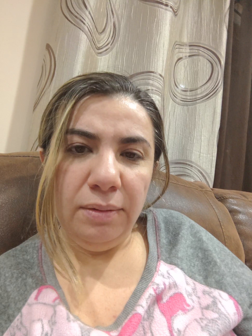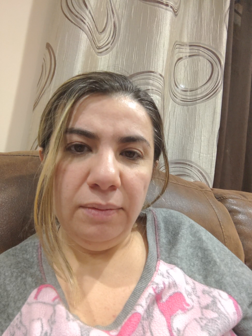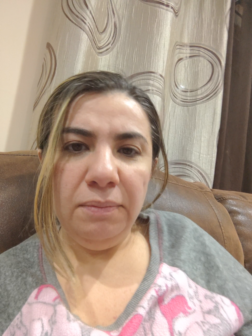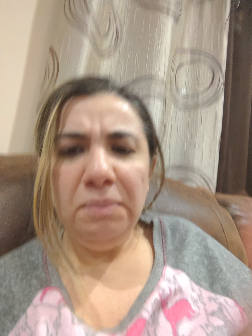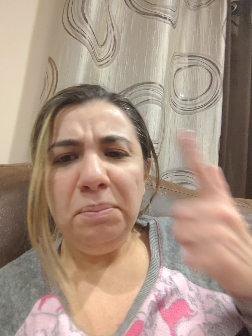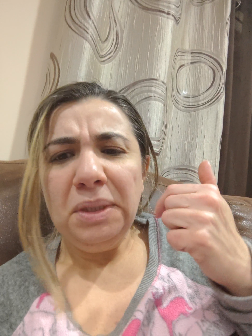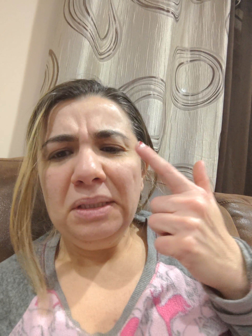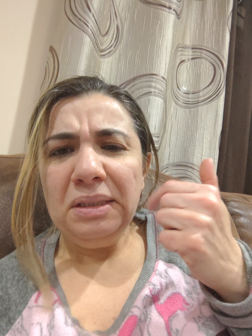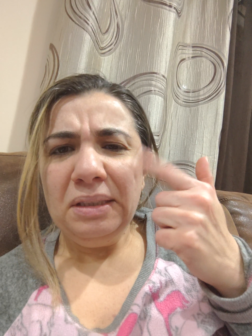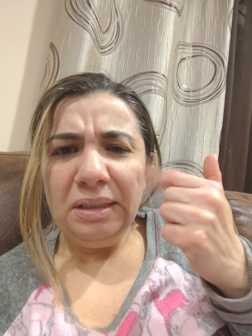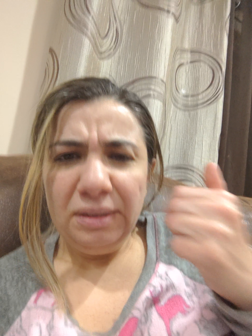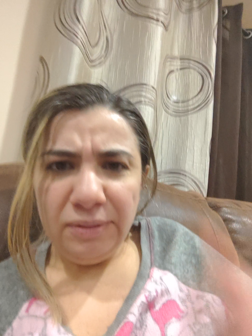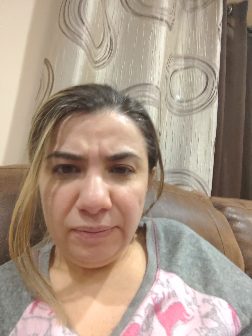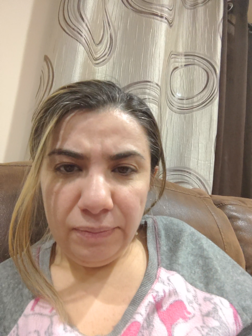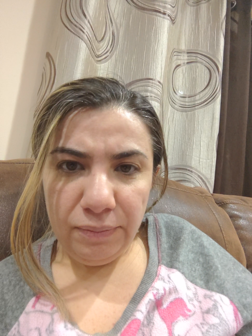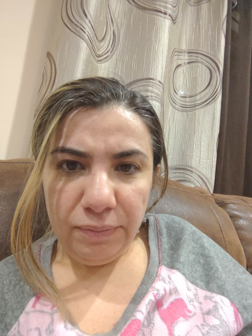cry